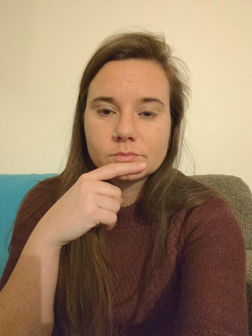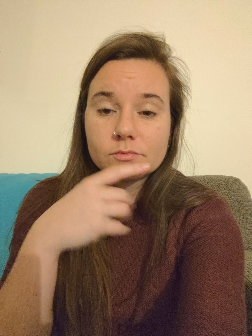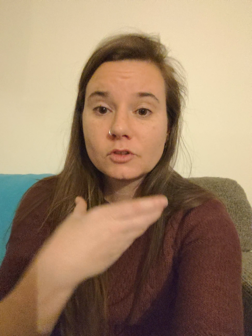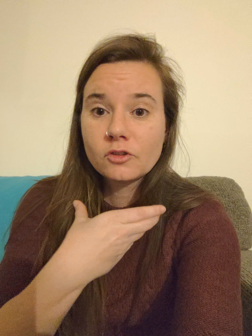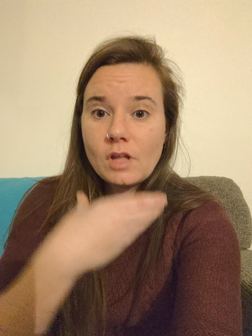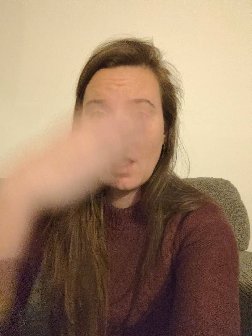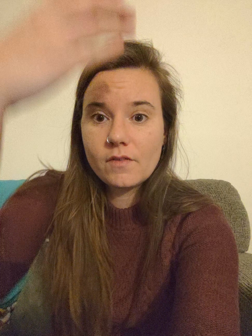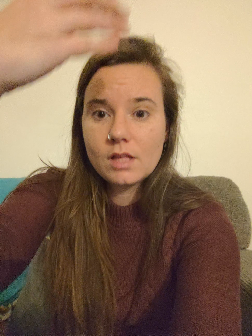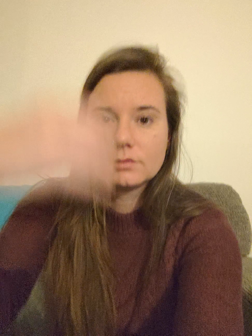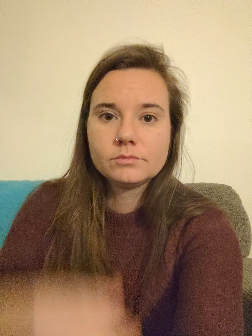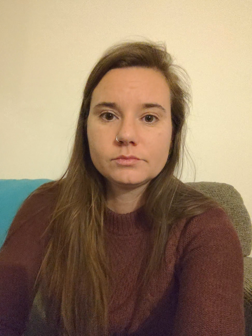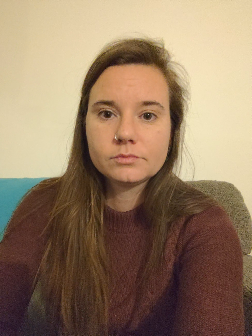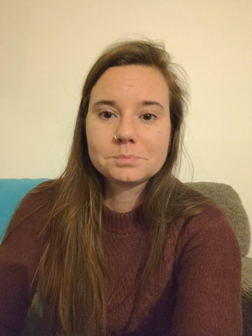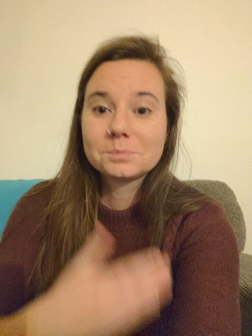giraffe